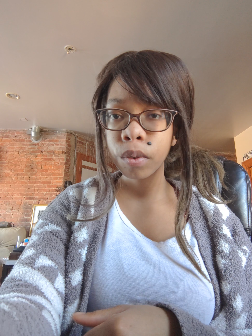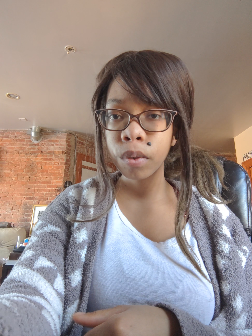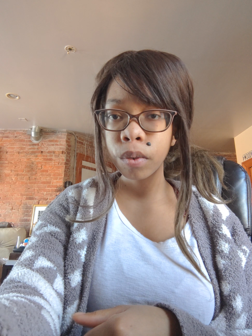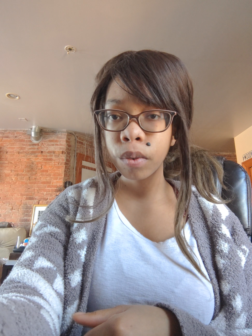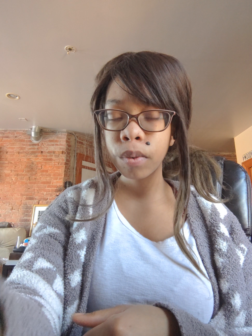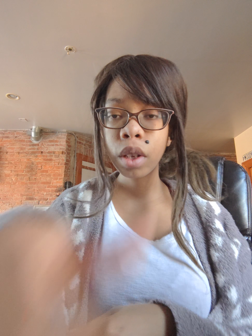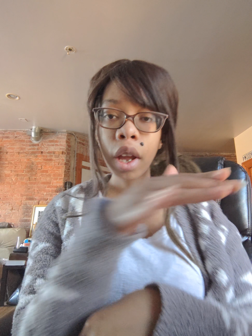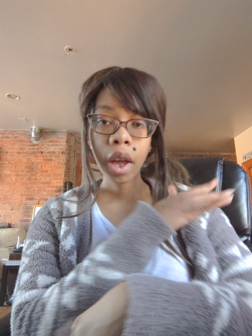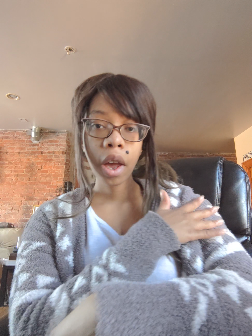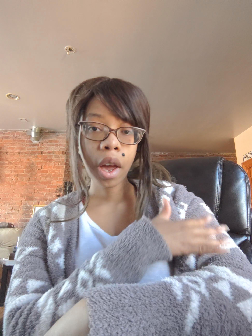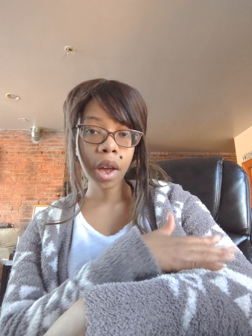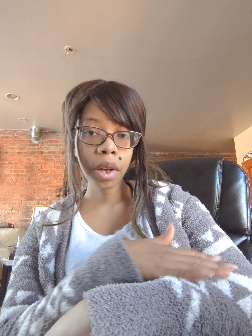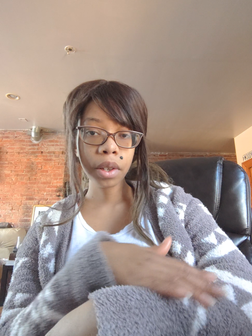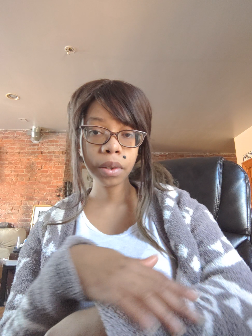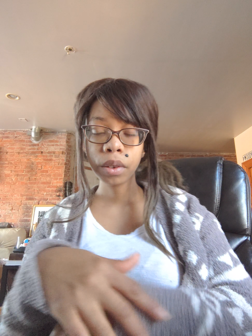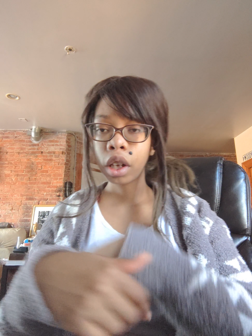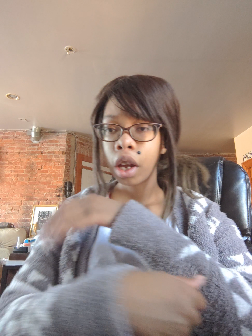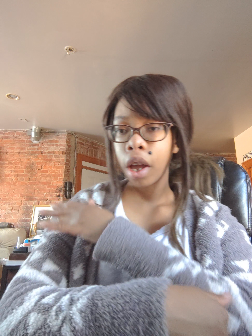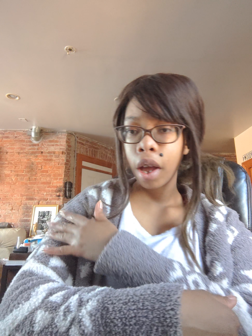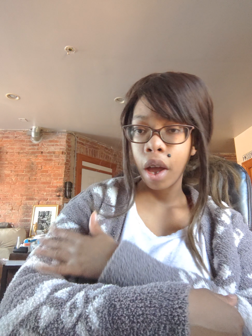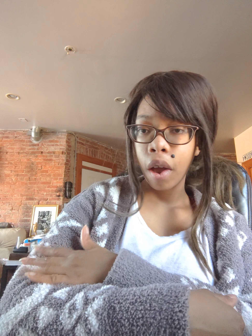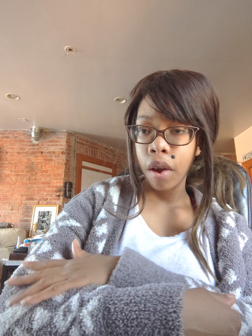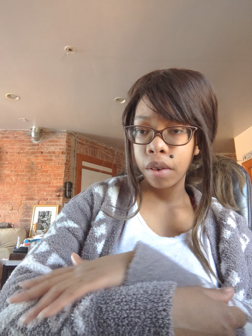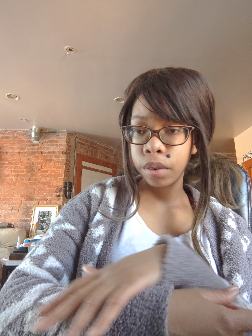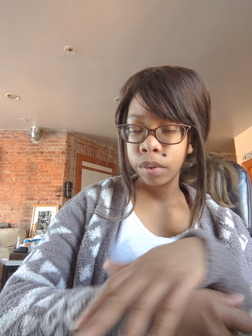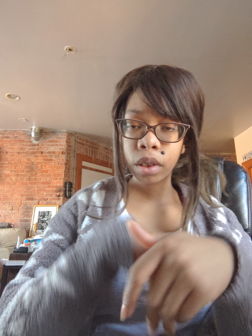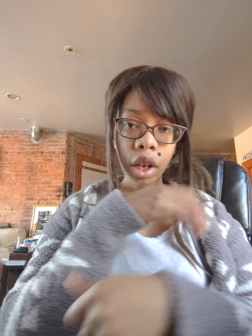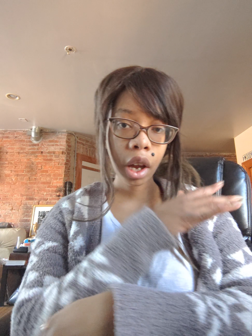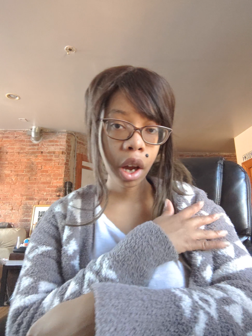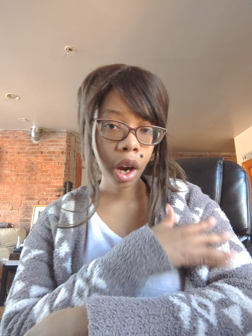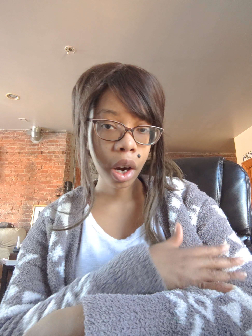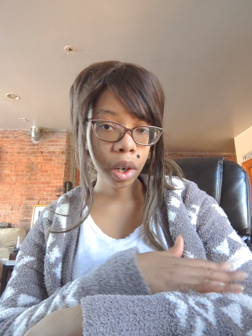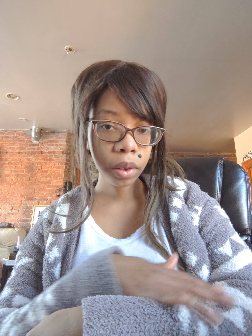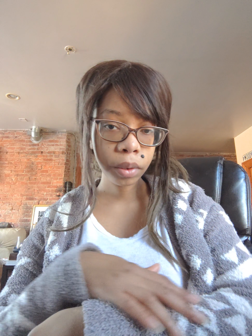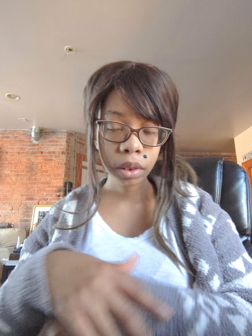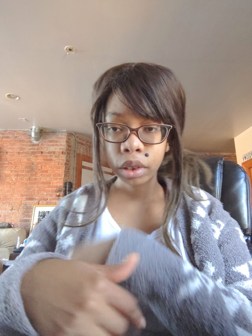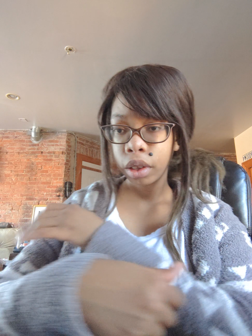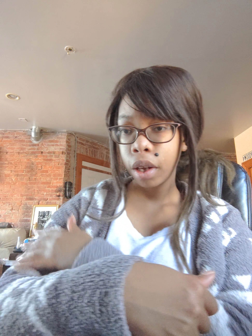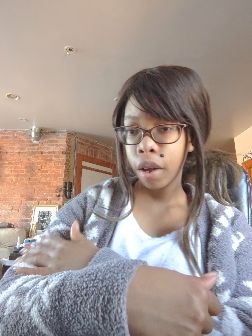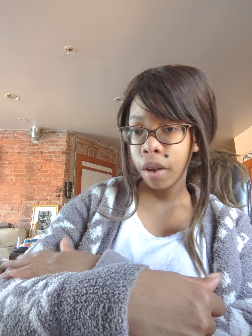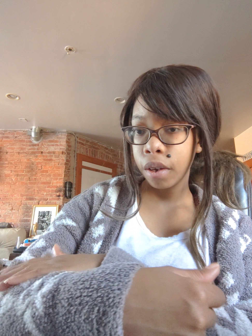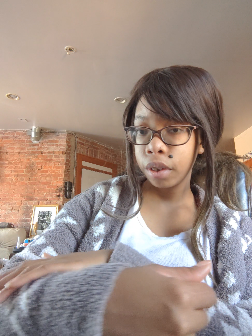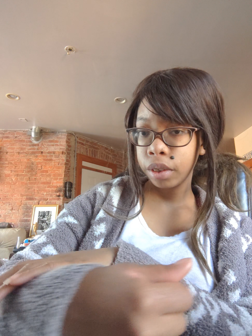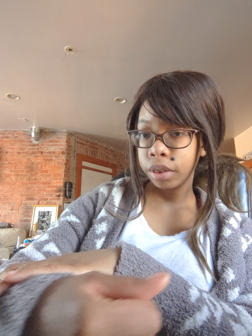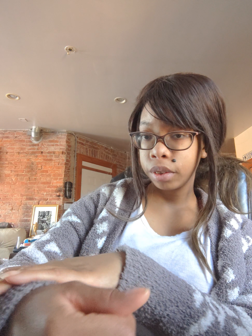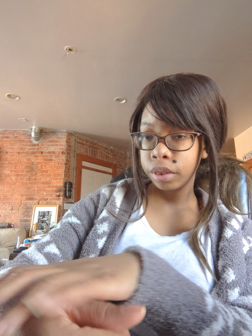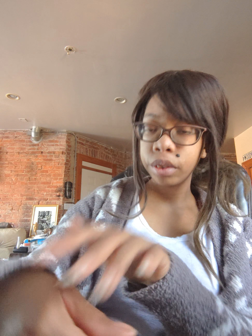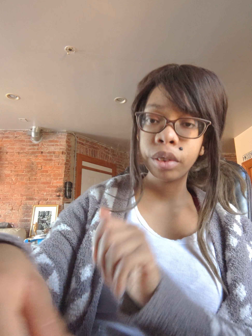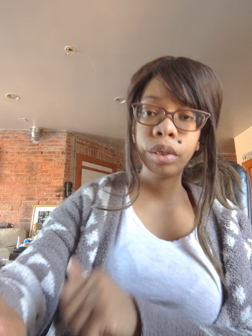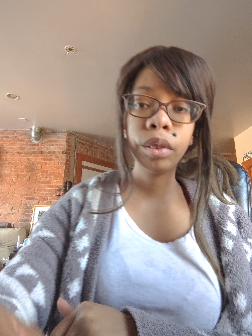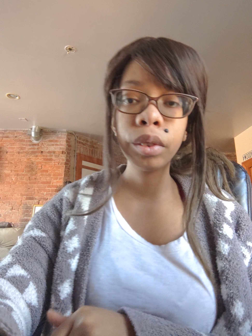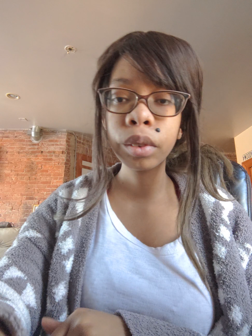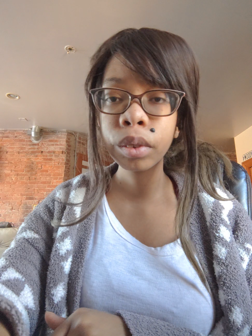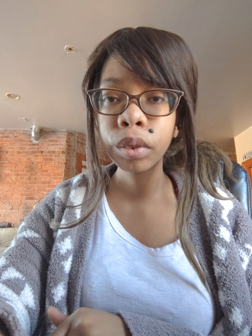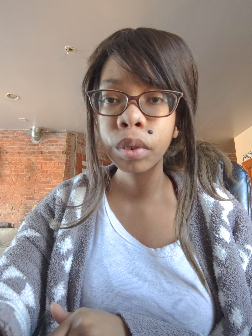arm